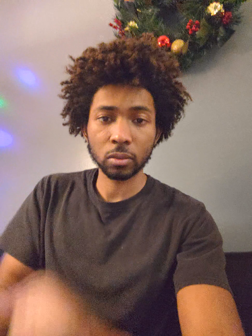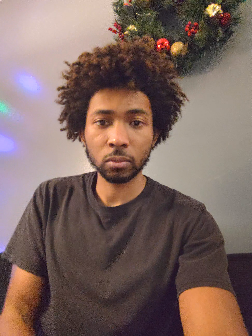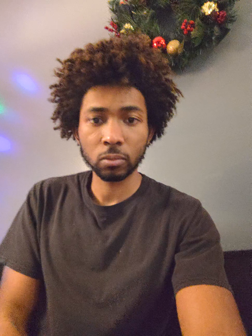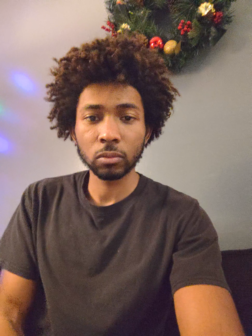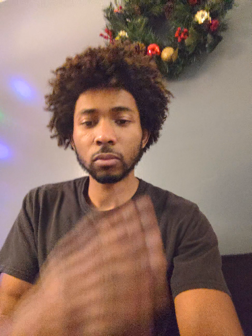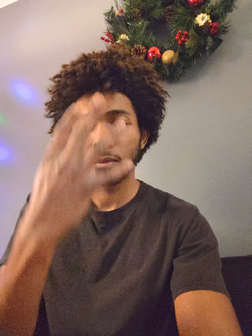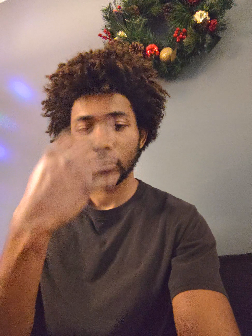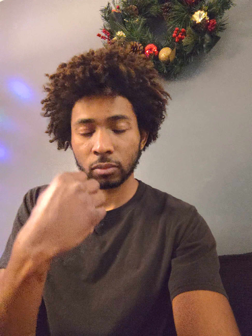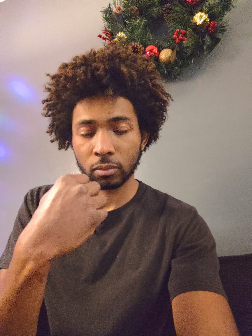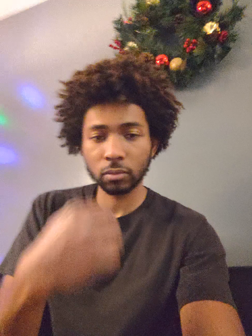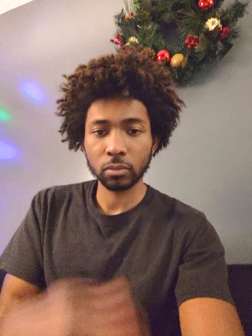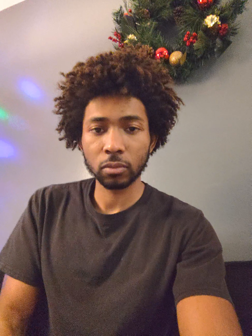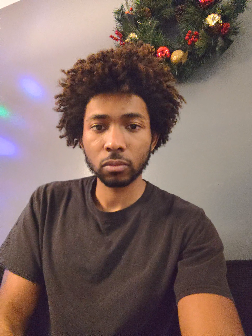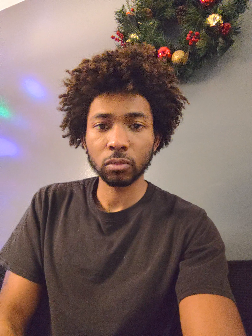sleep